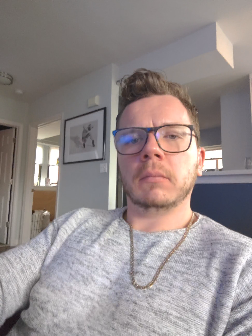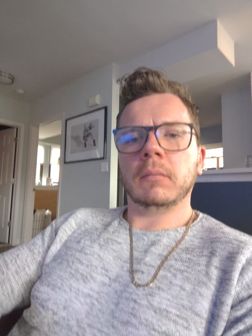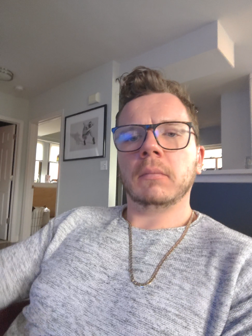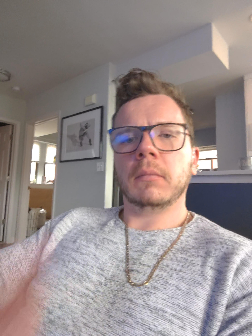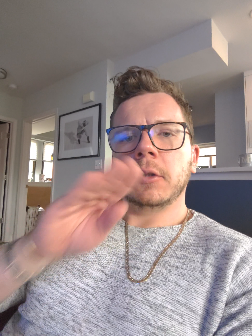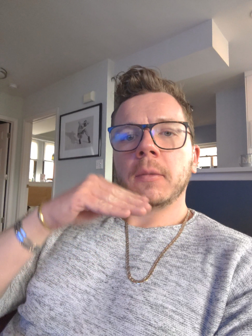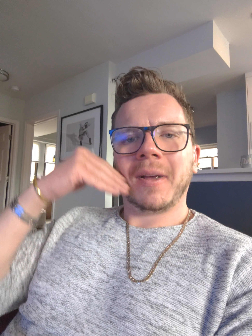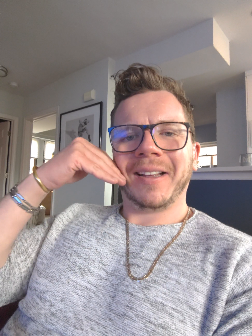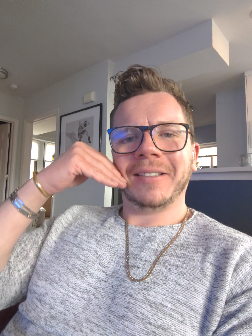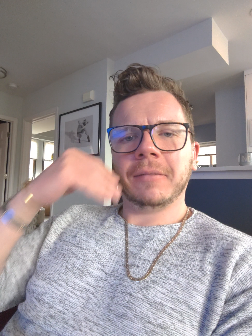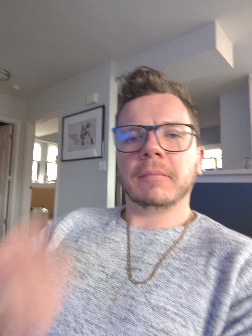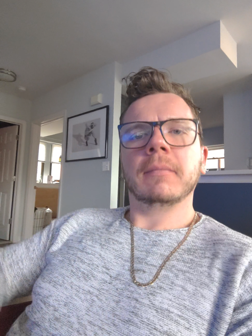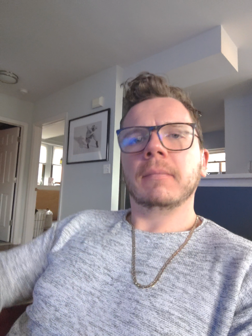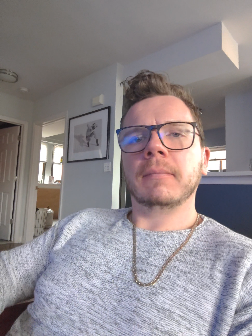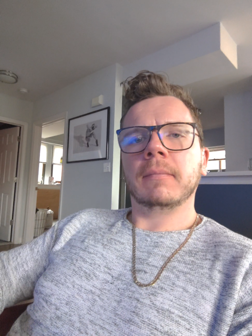smile